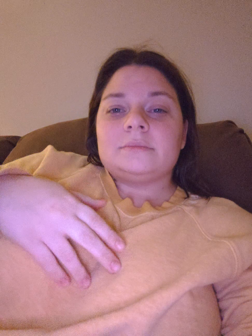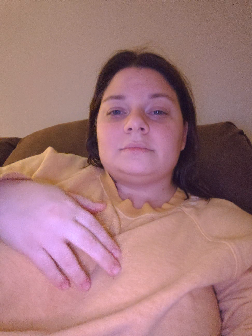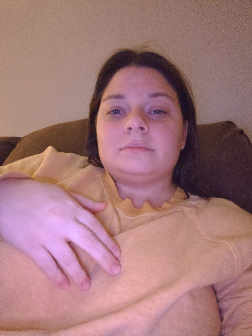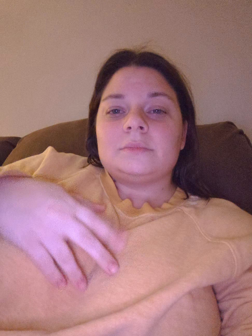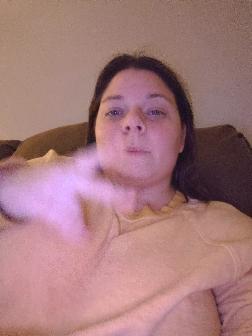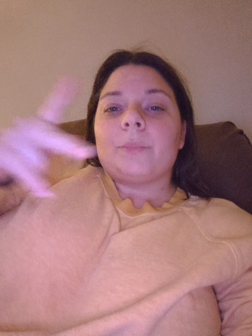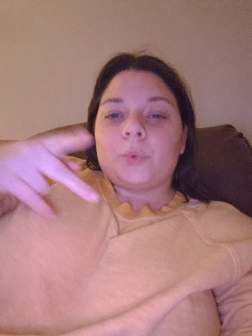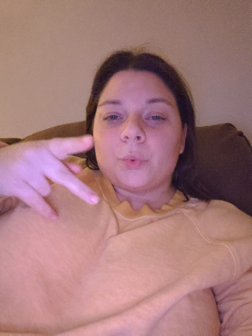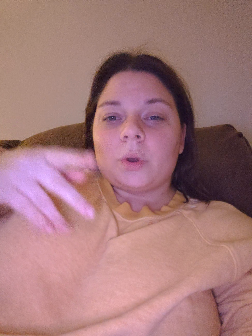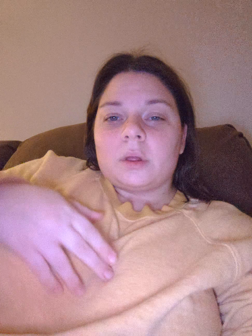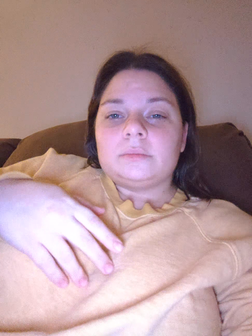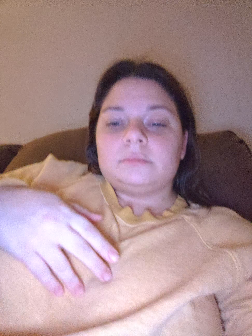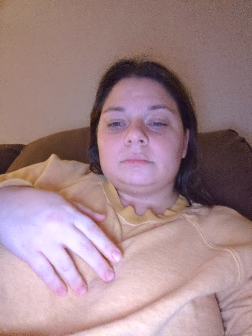pool